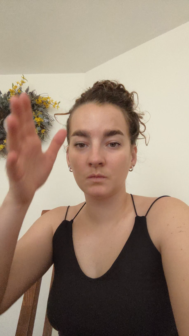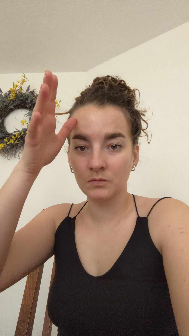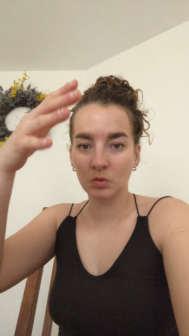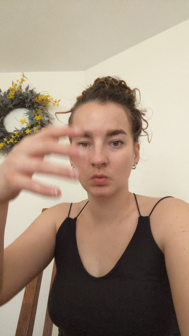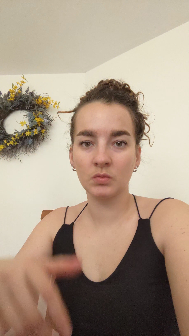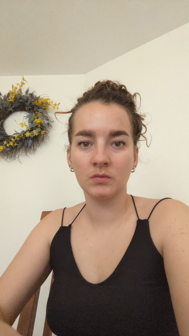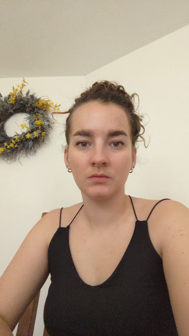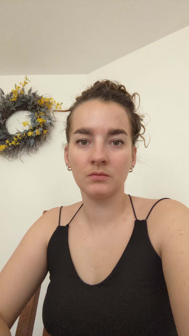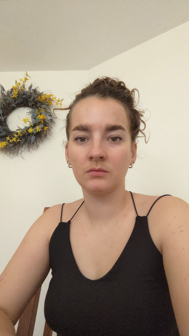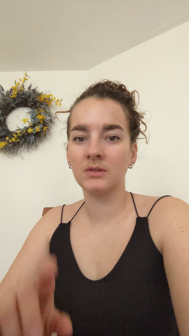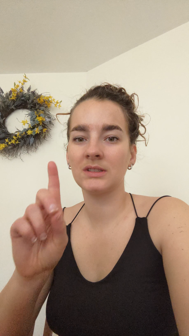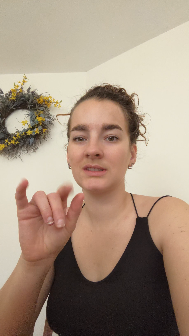did